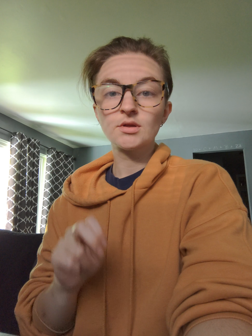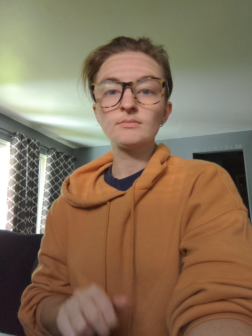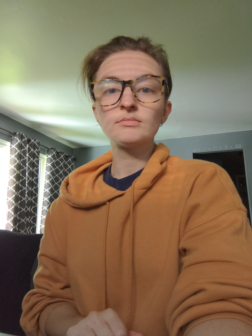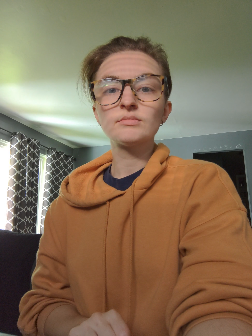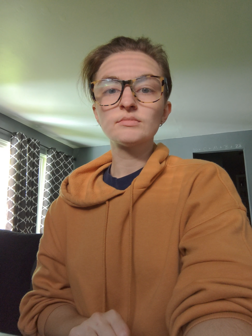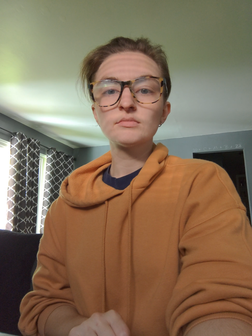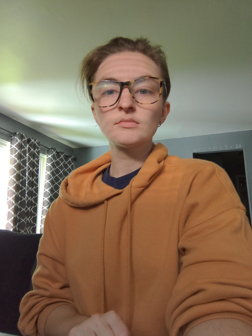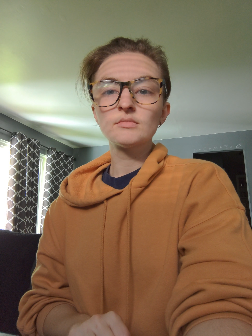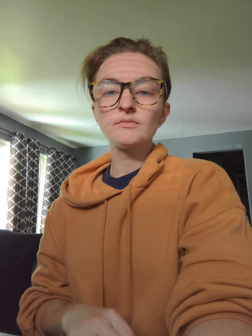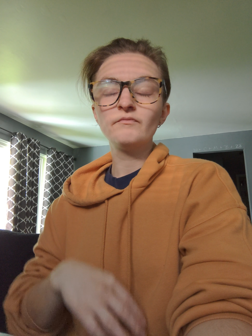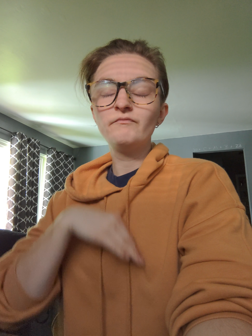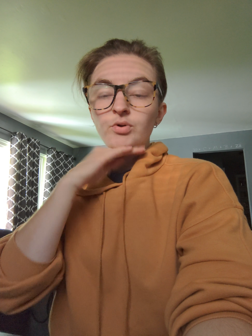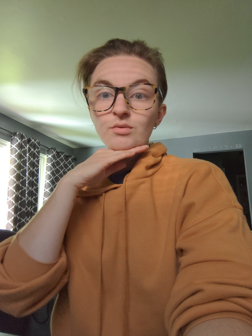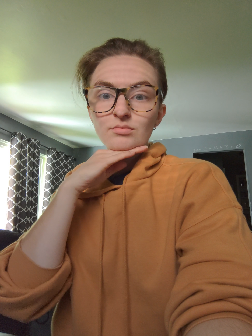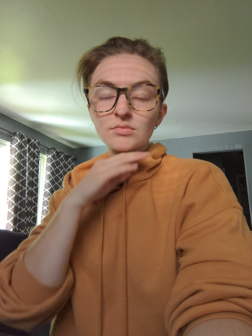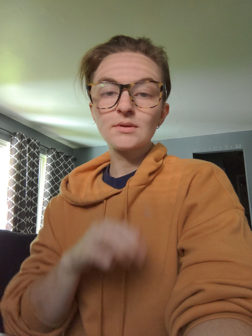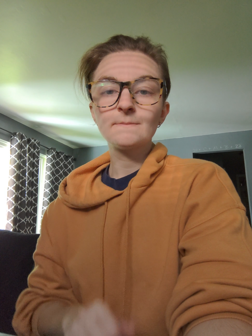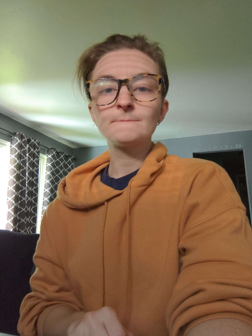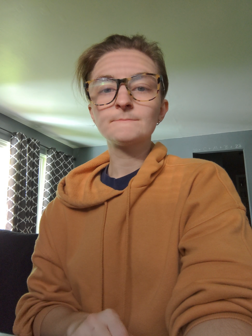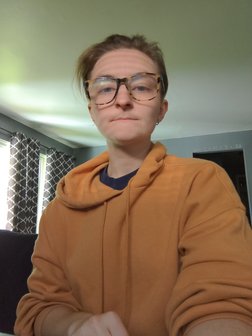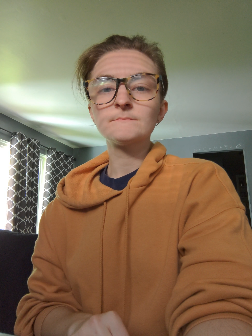full